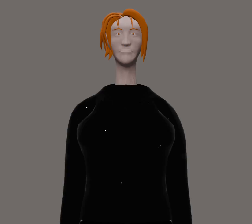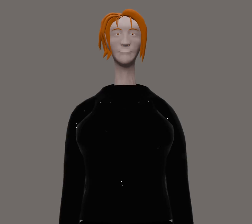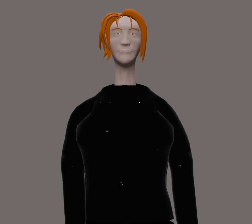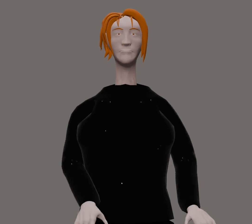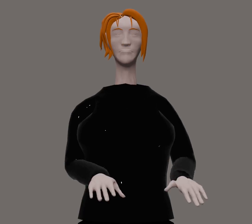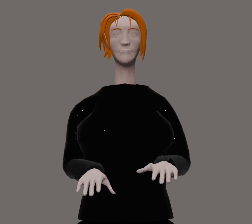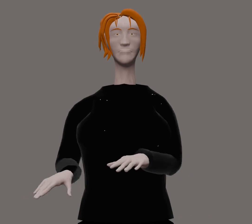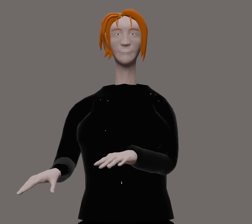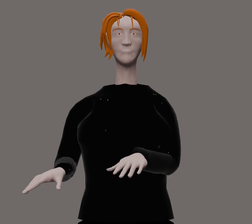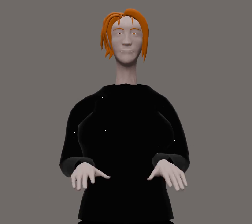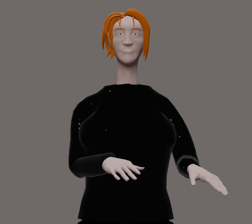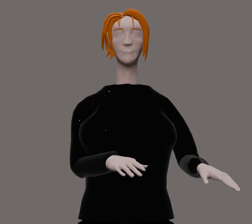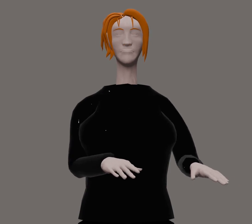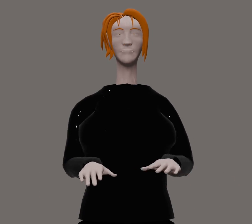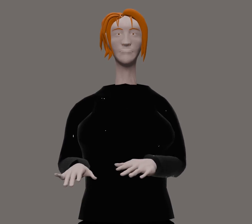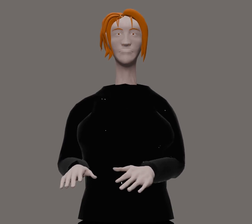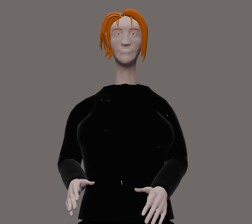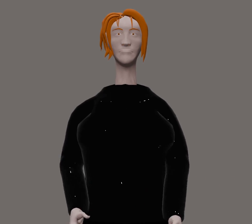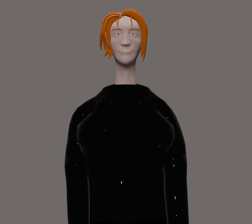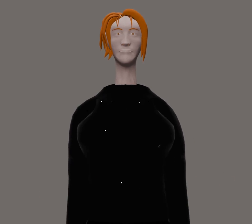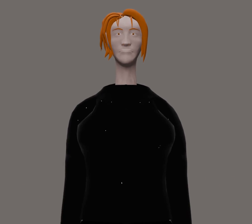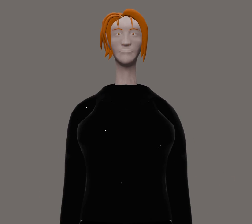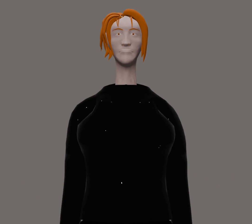Behave